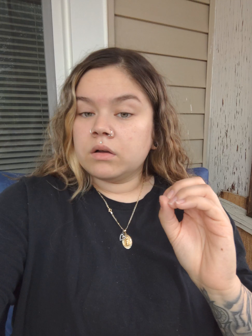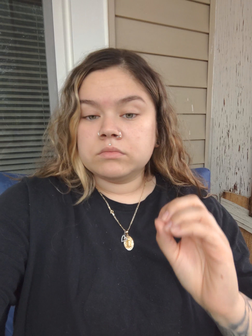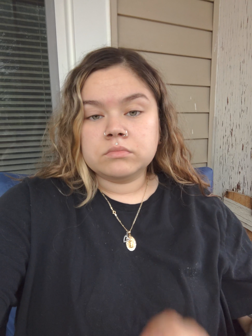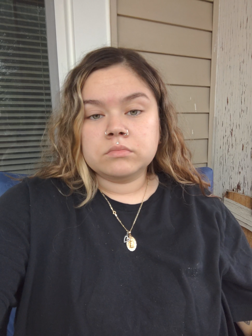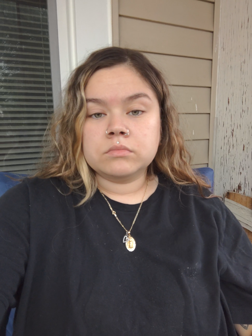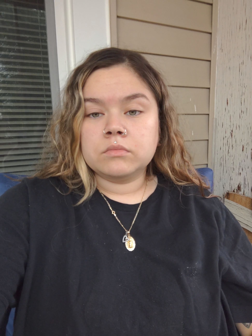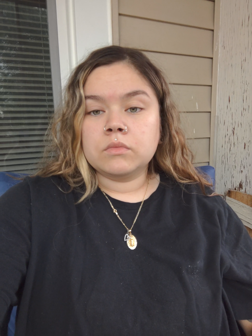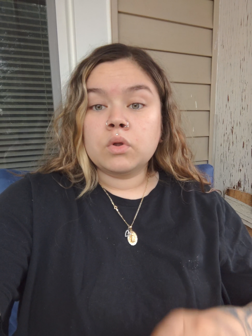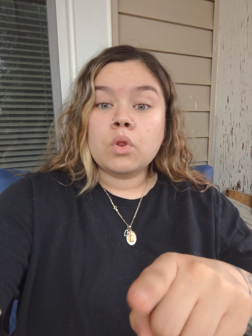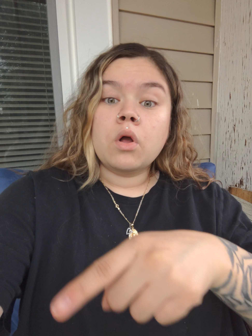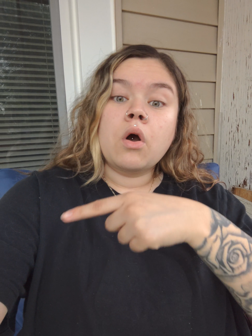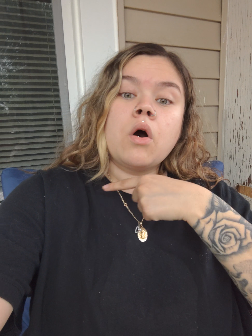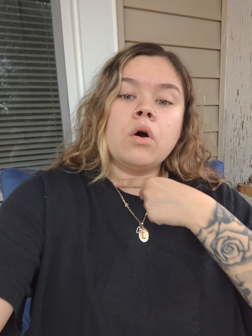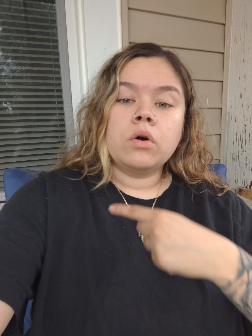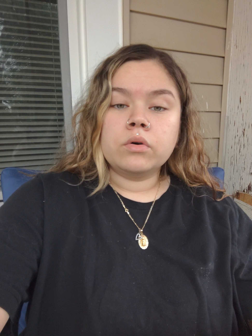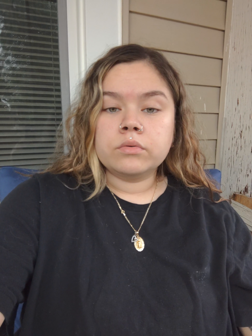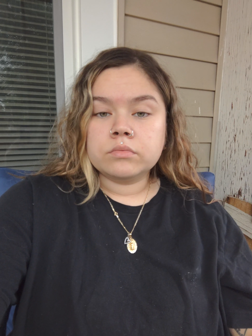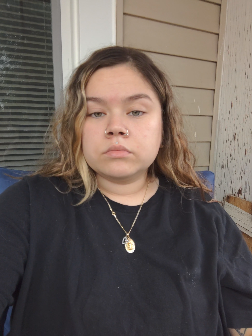long